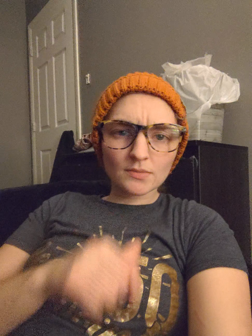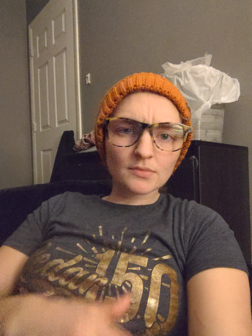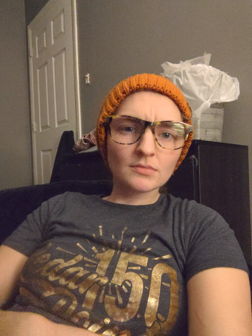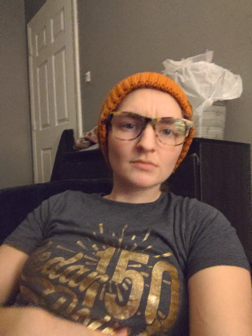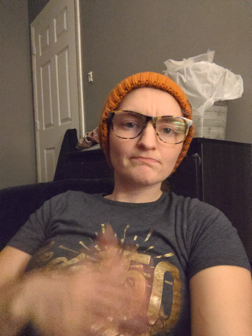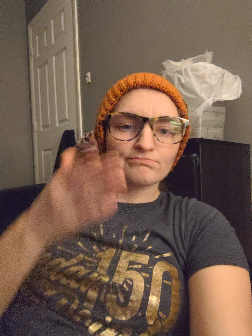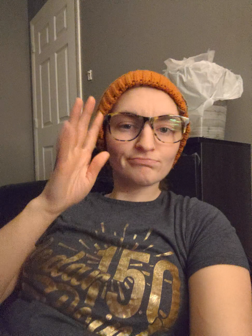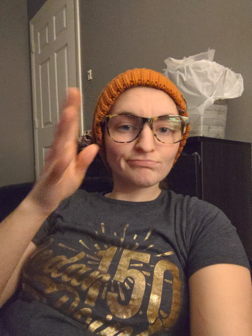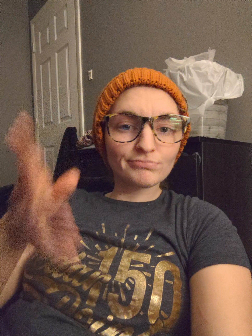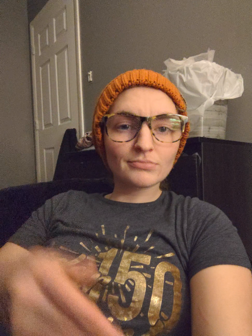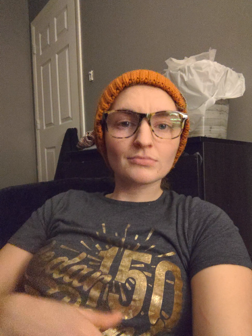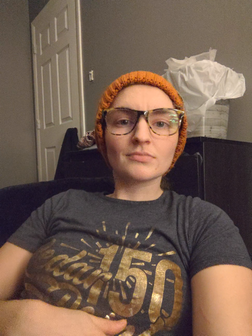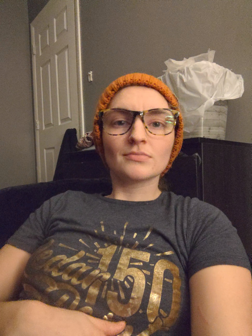pretend